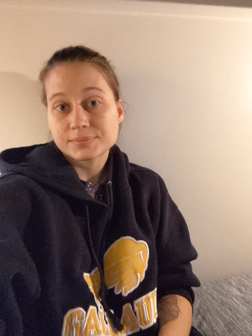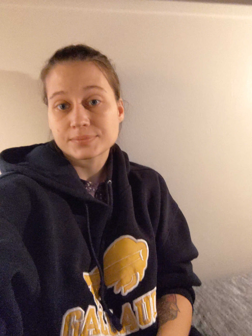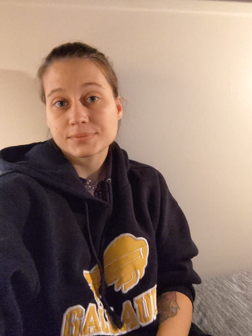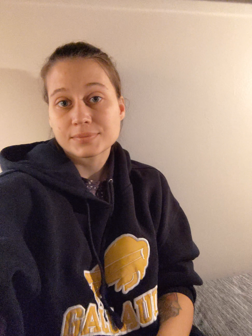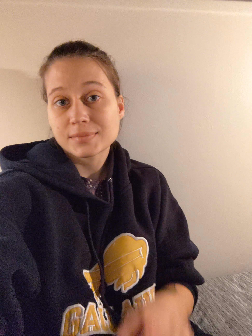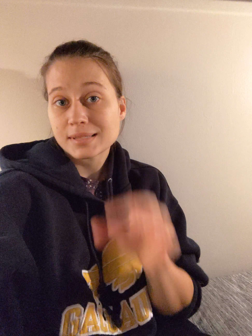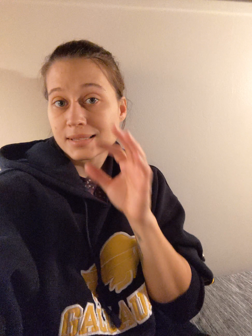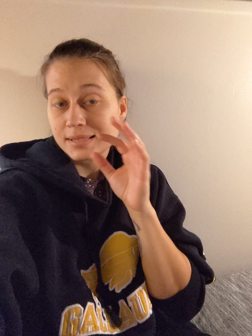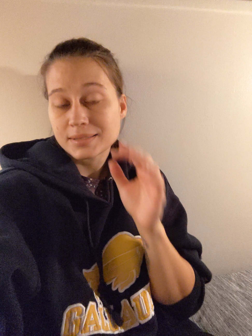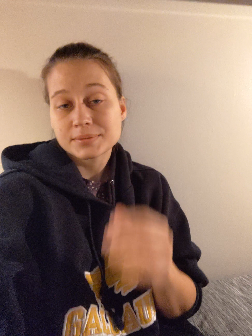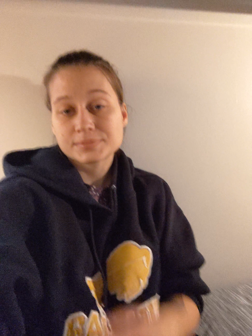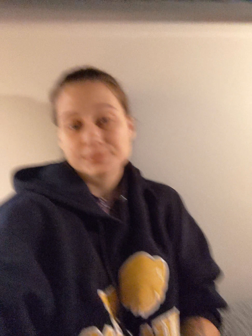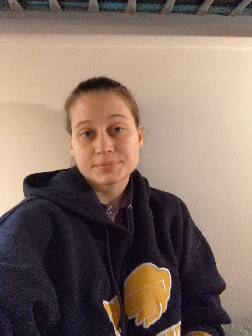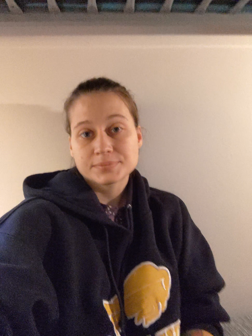kitty